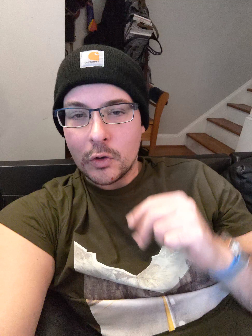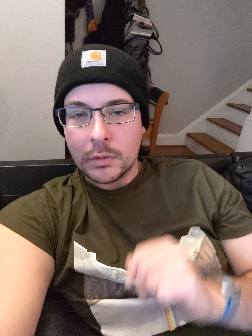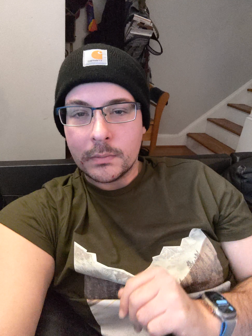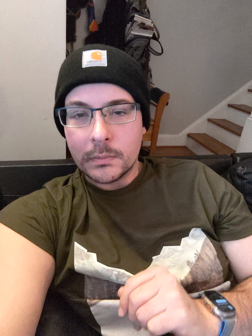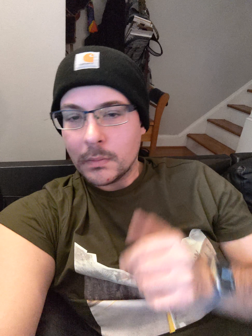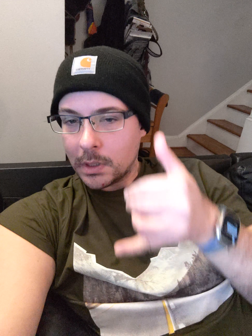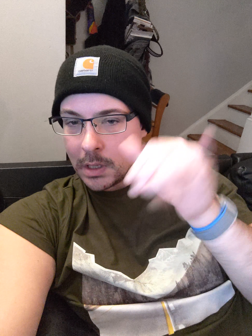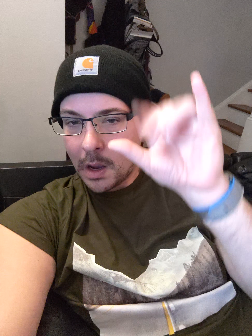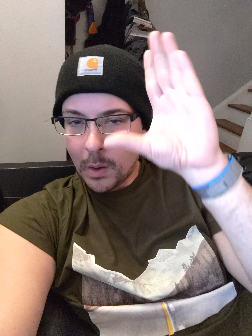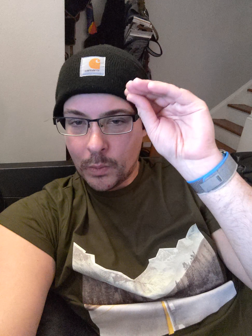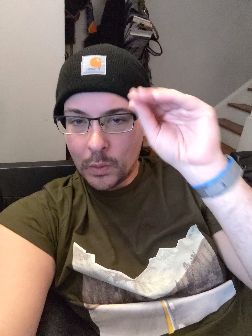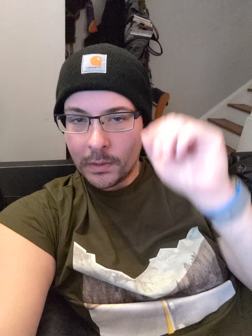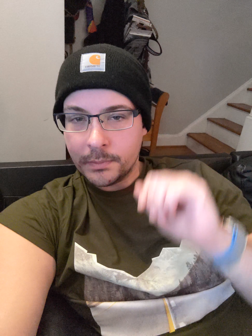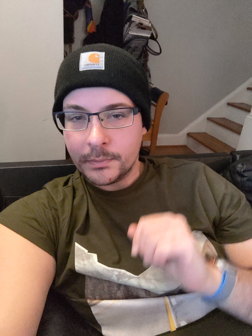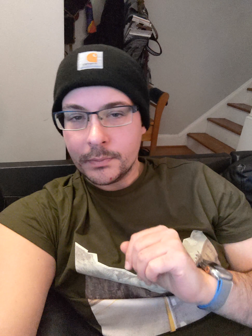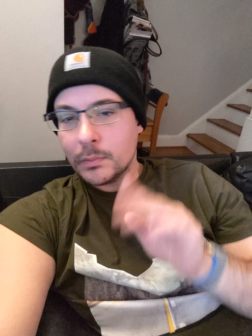cowboy